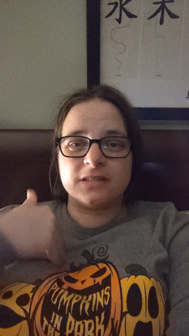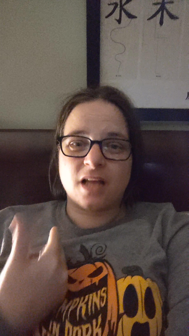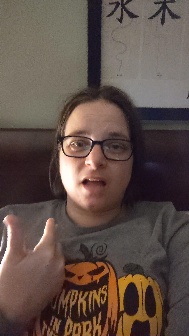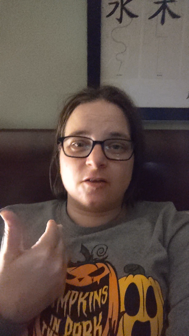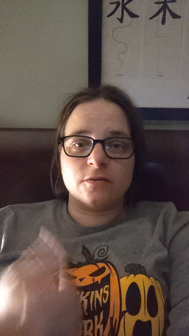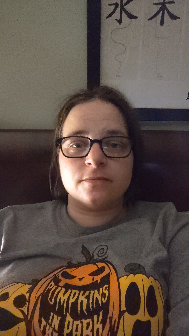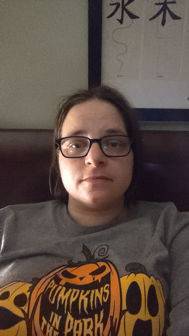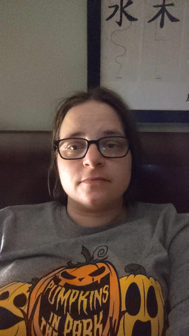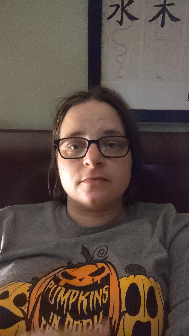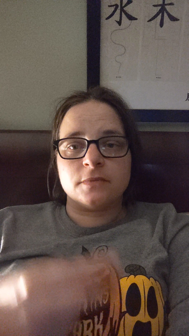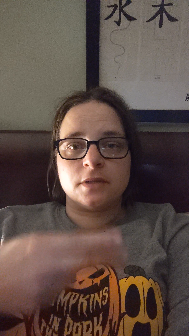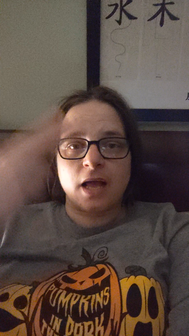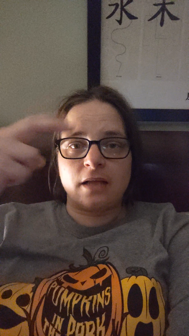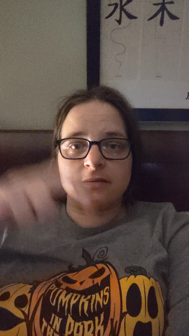high chair